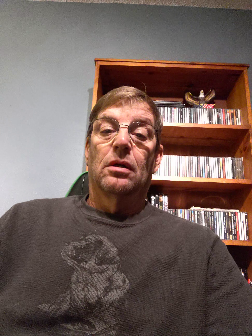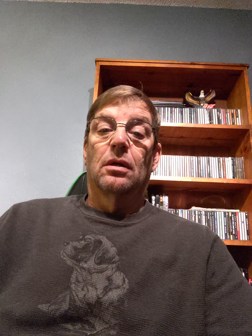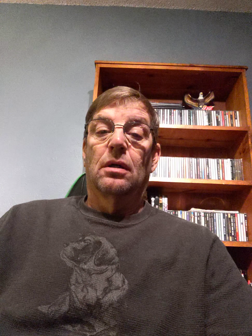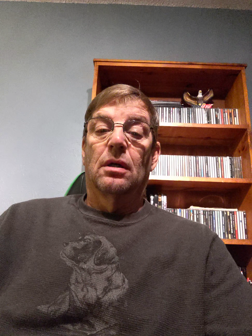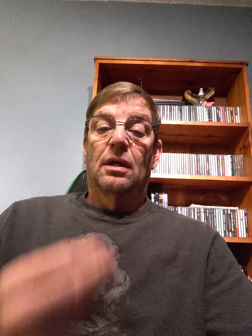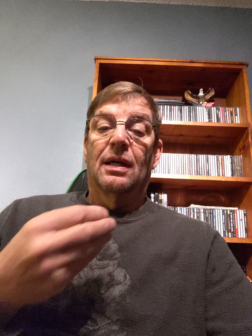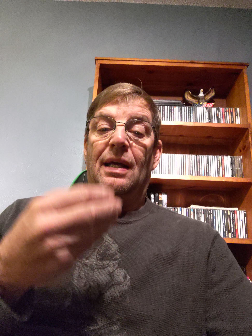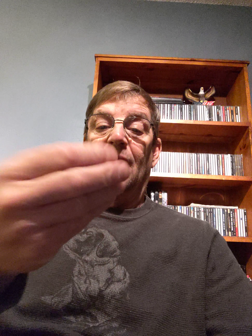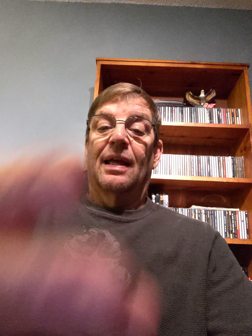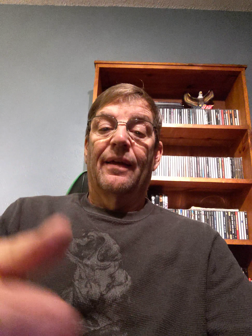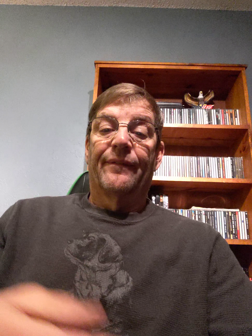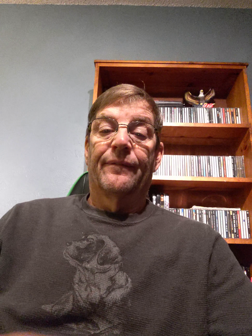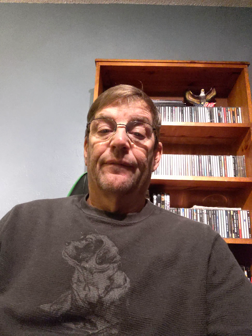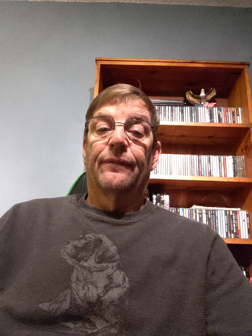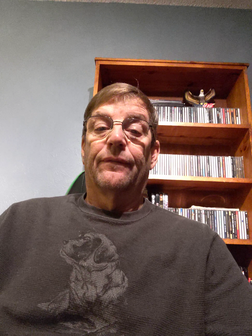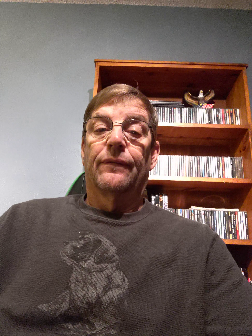give